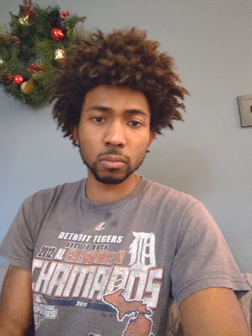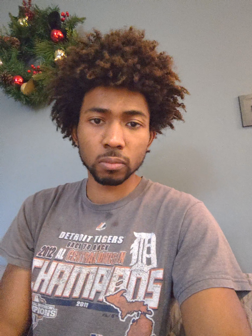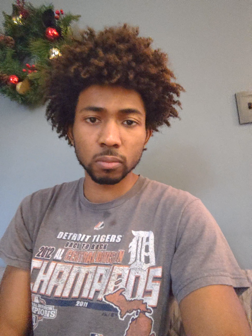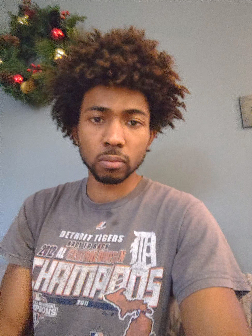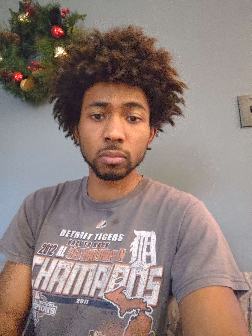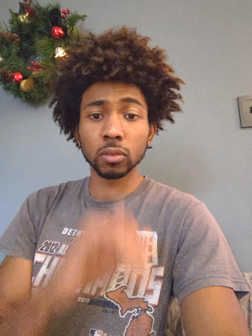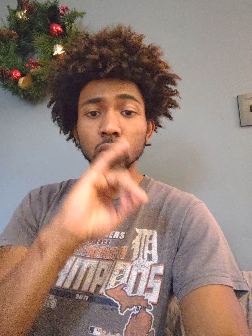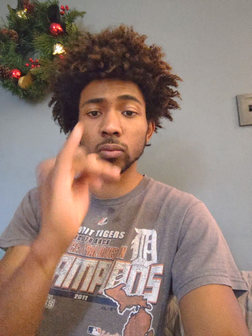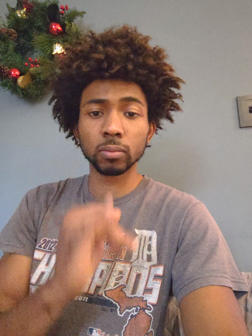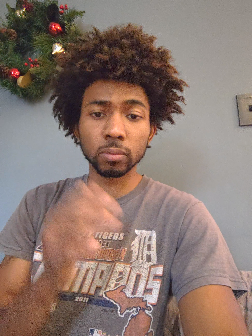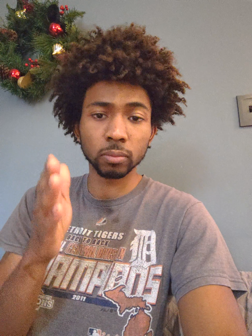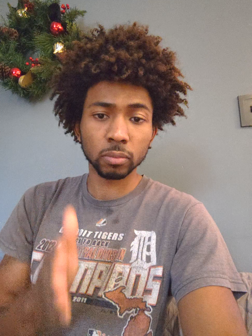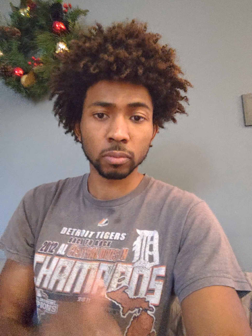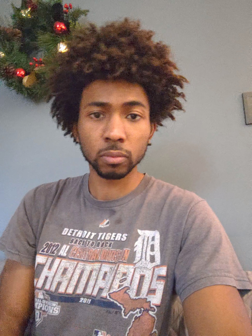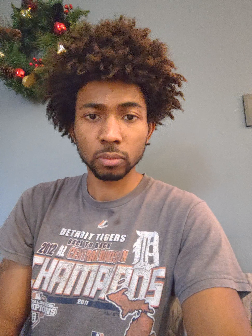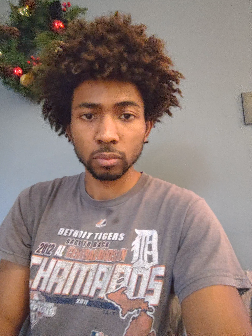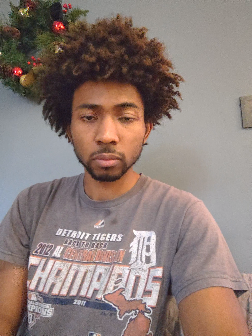drawer